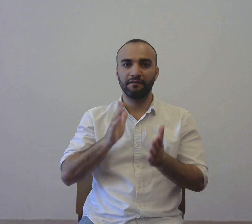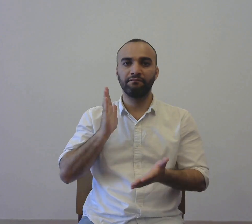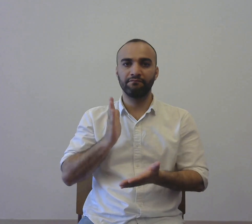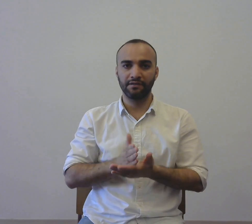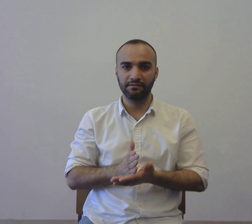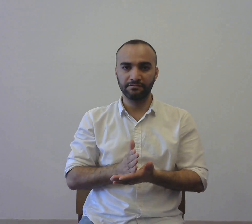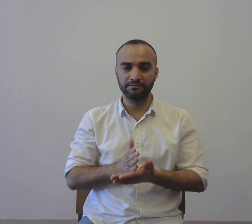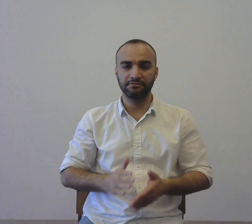var